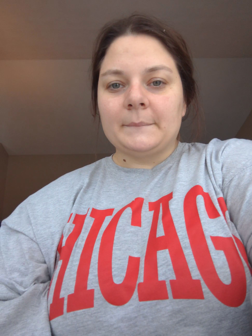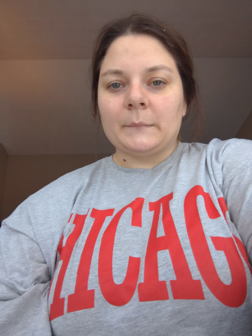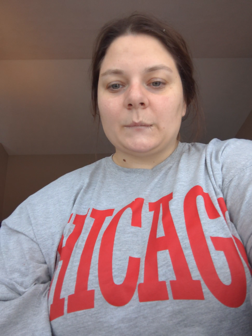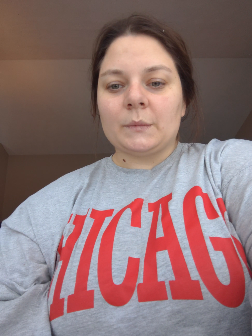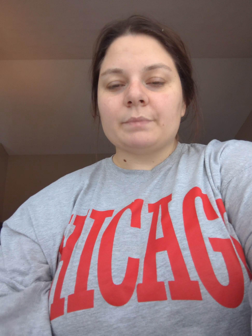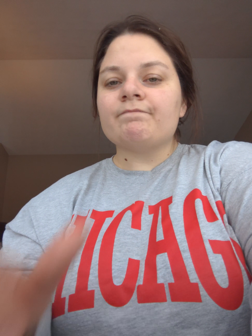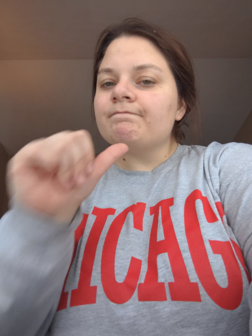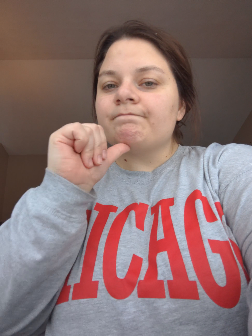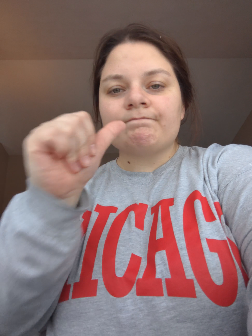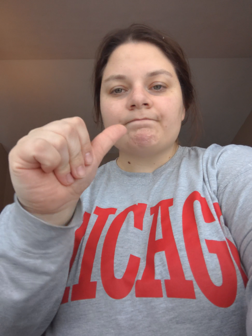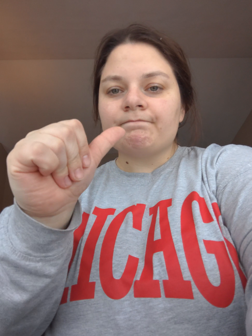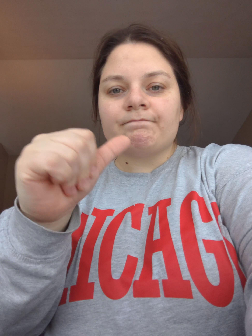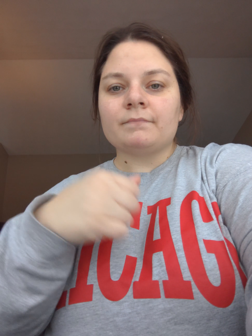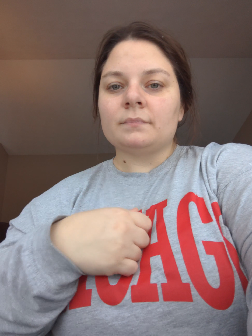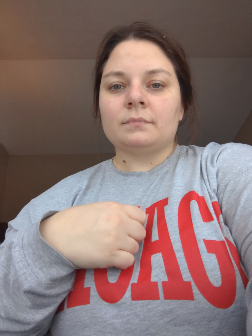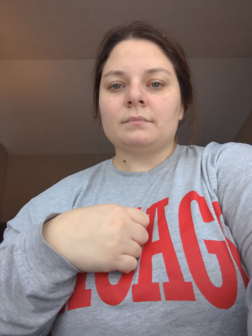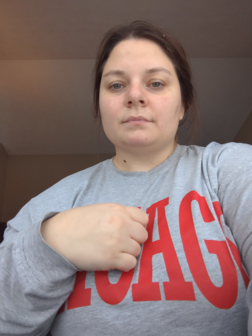not